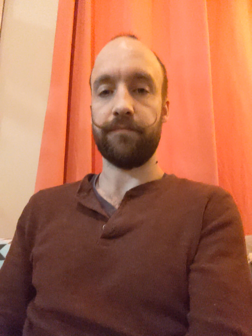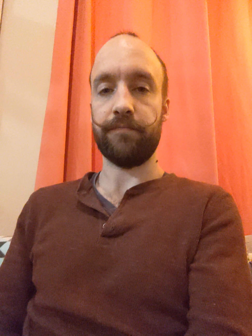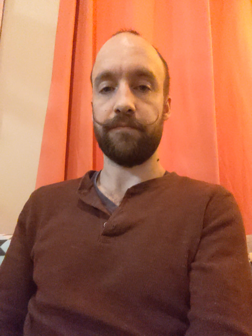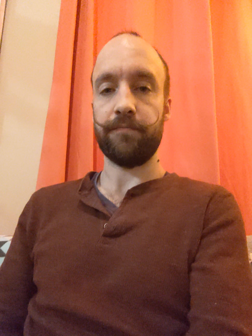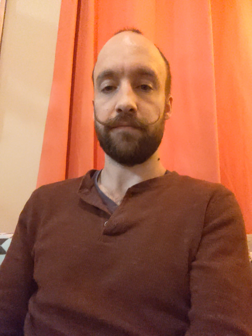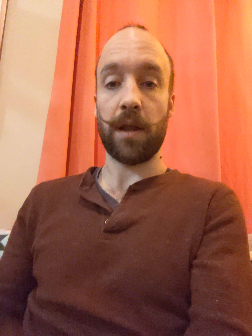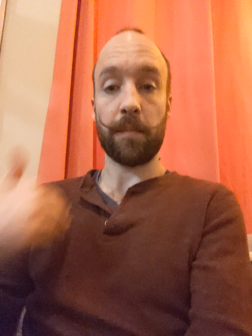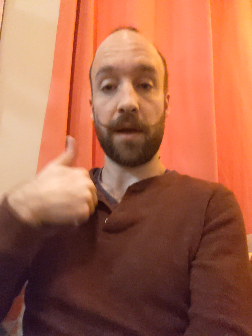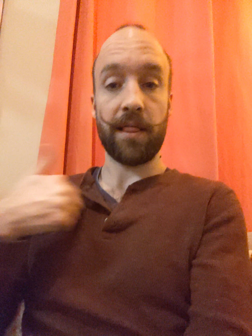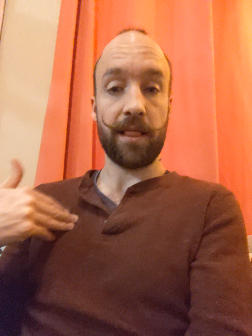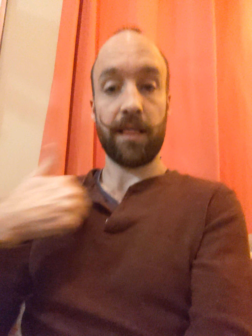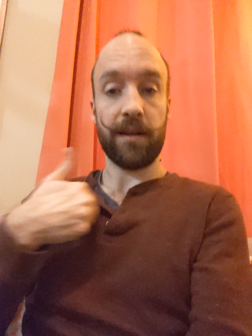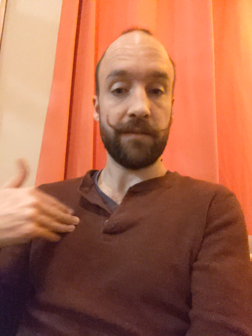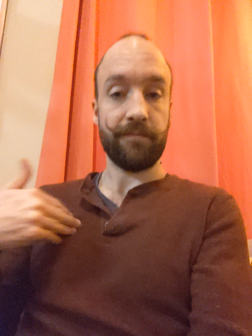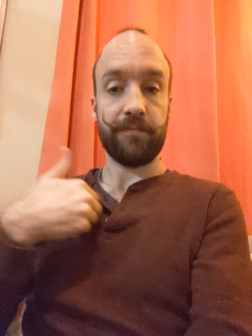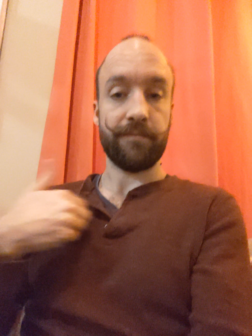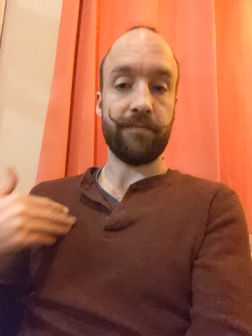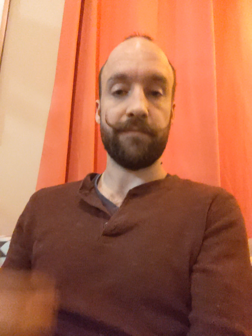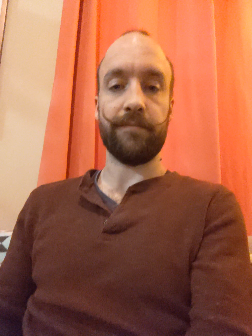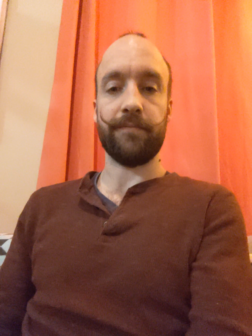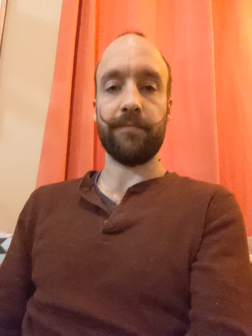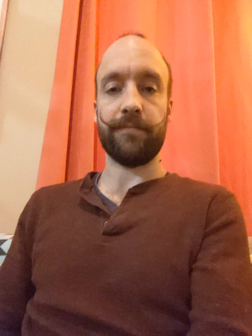animal